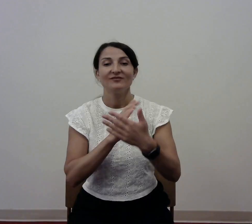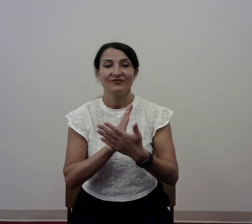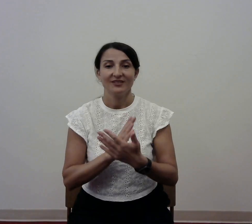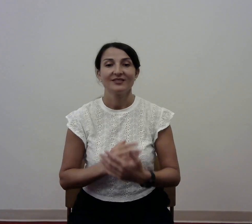var